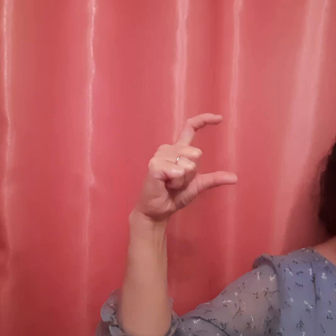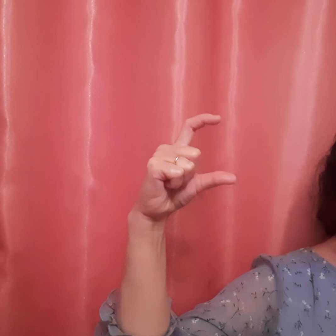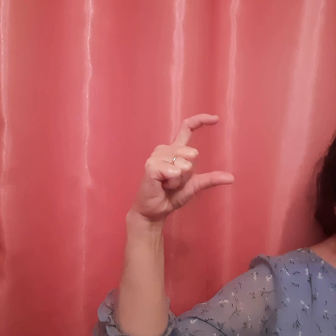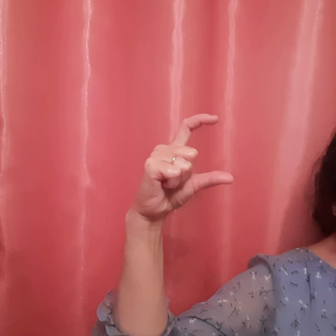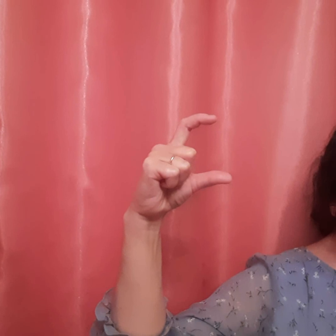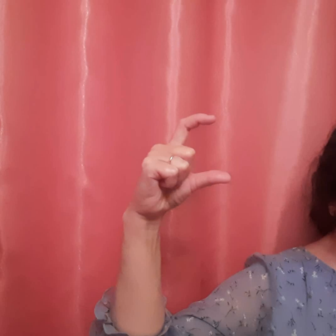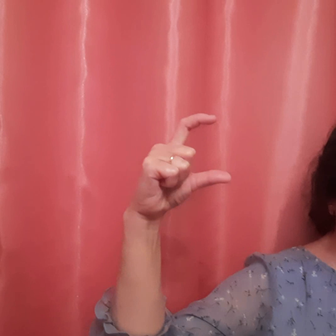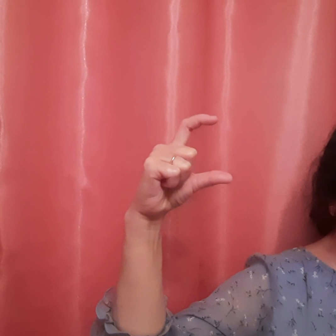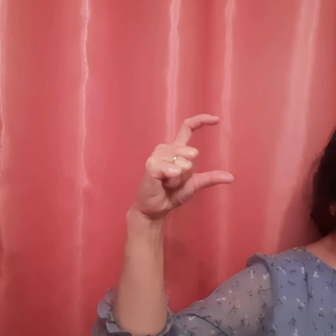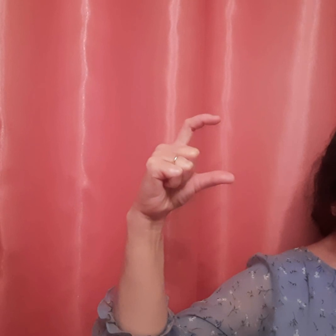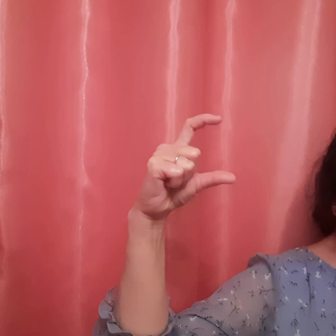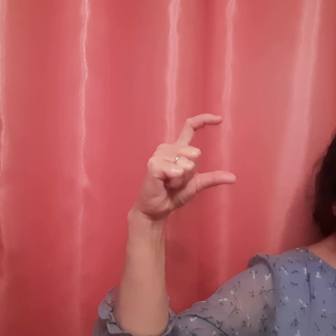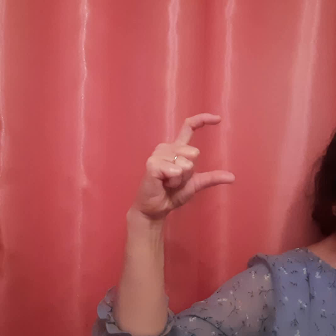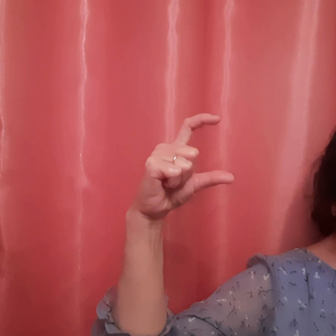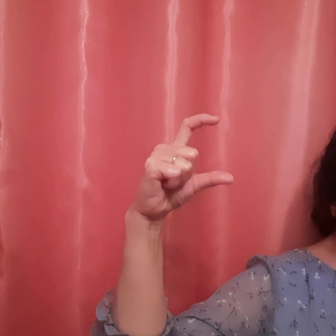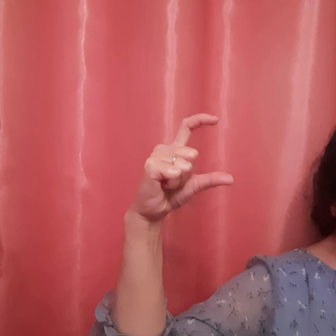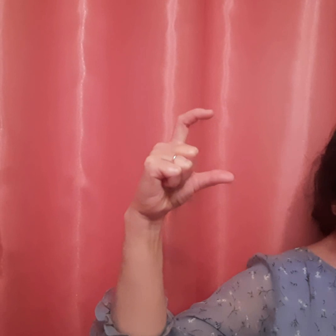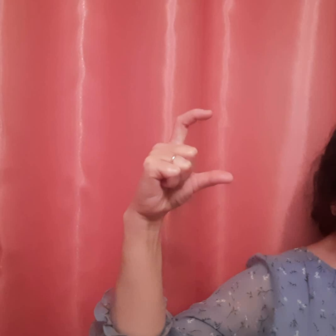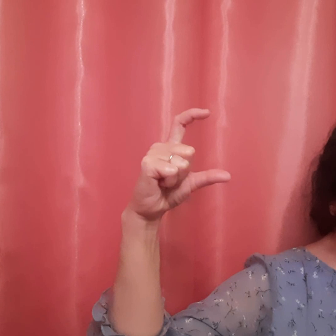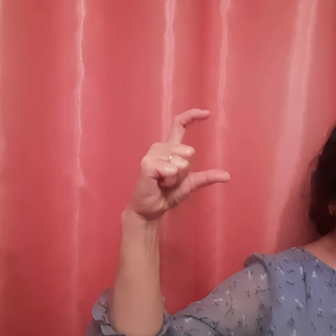Є